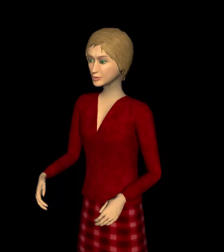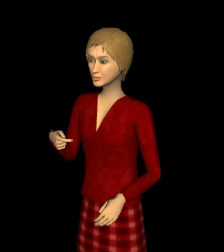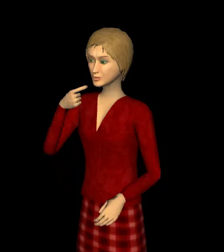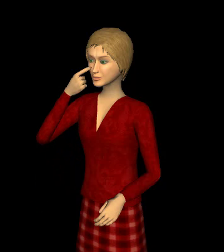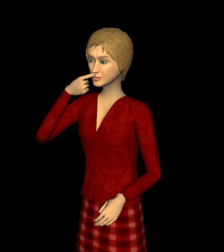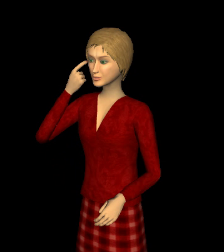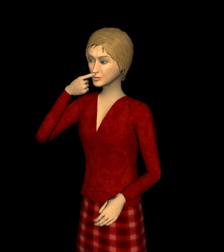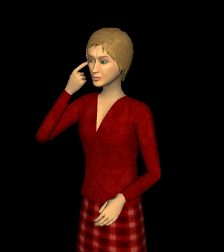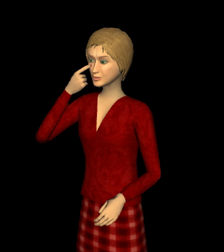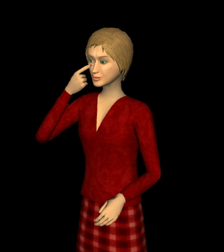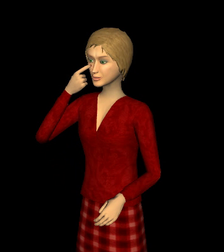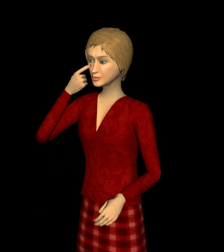يراقب